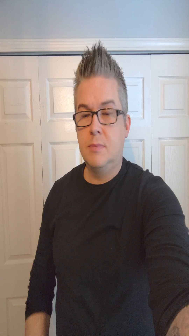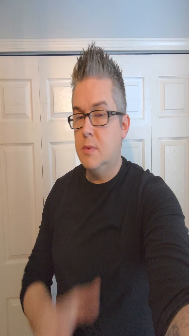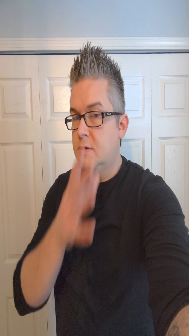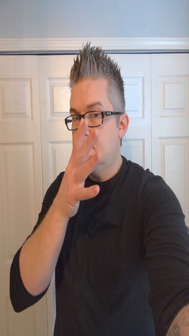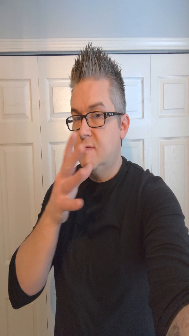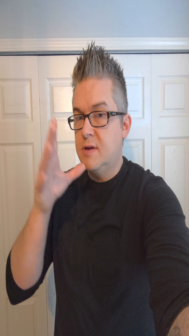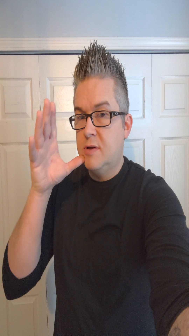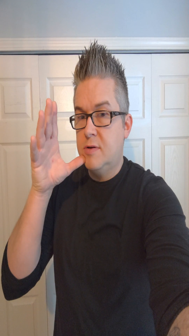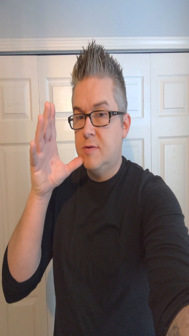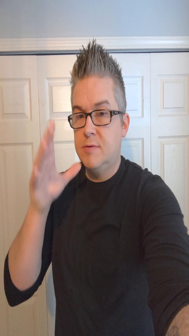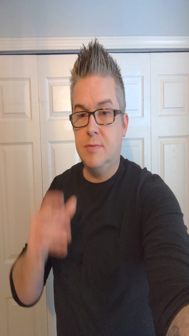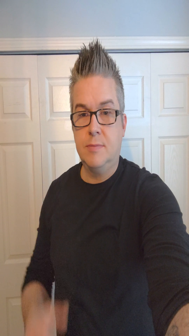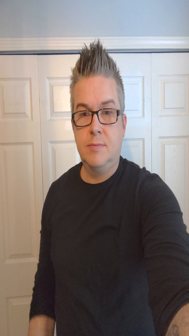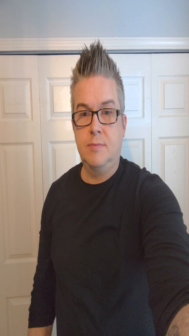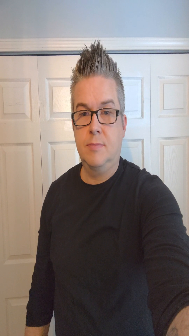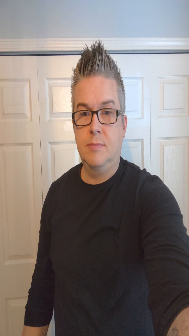farm